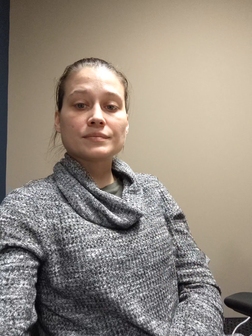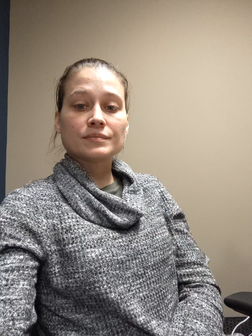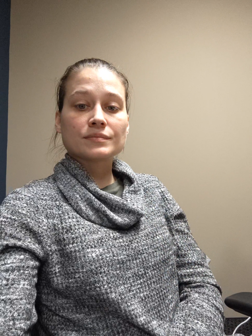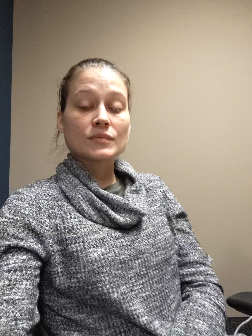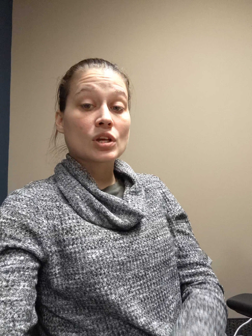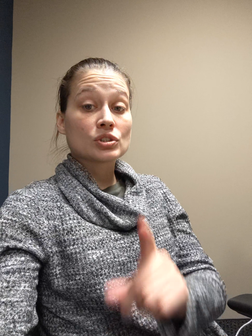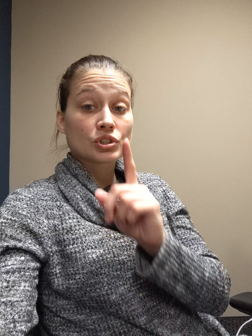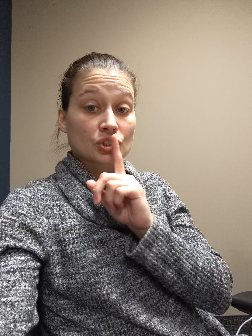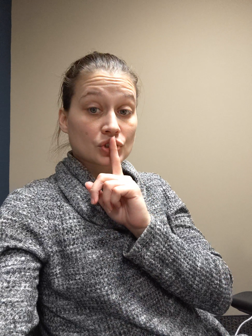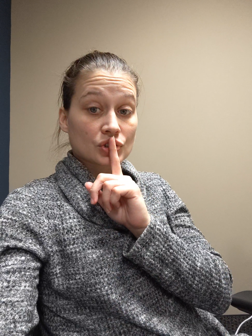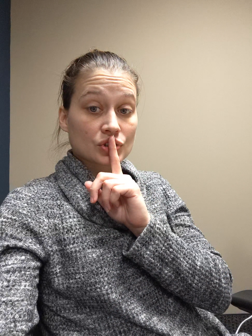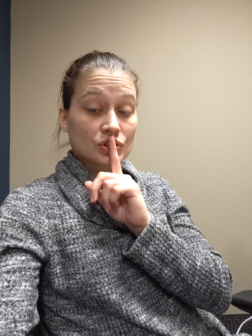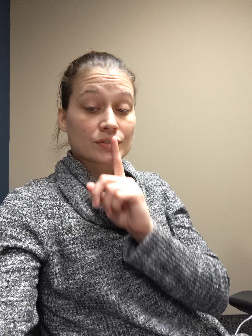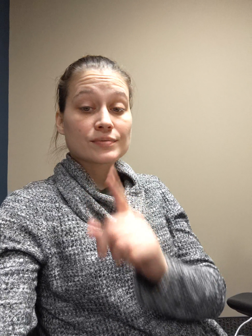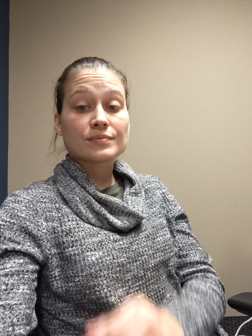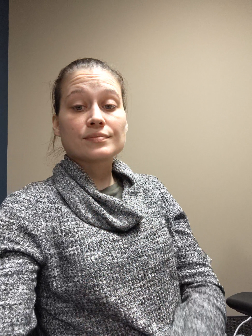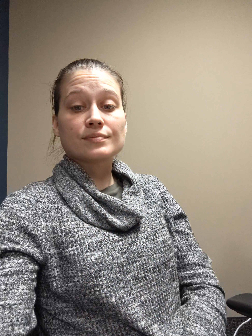shhh